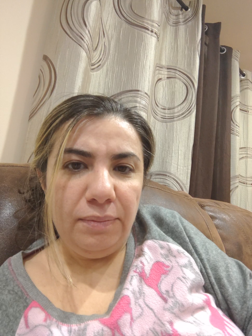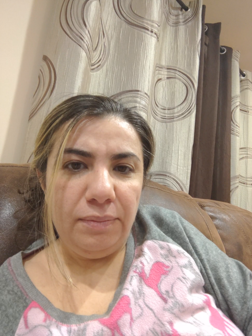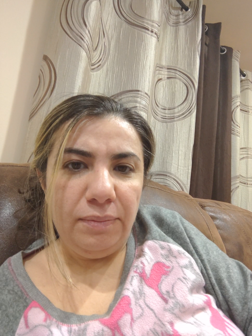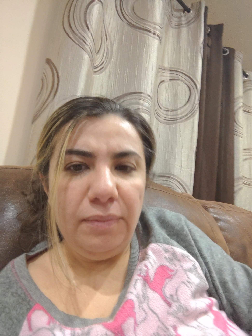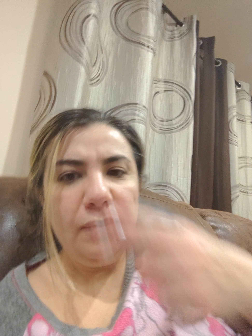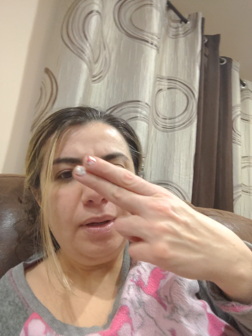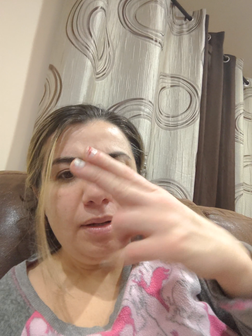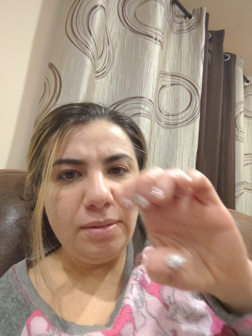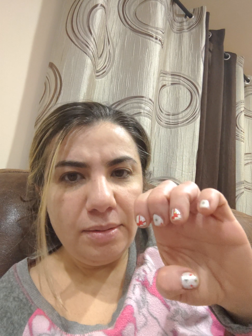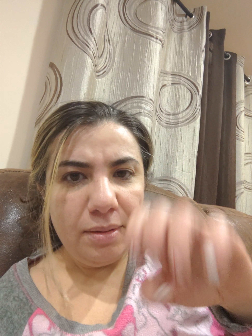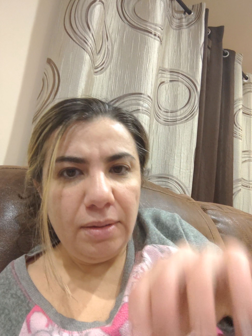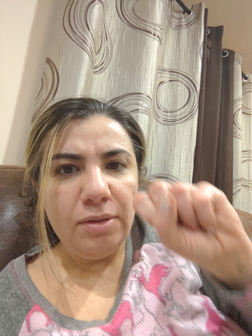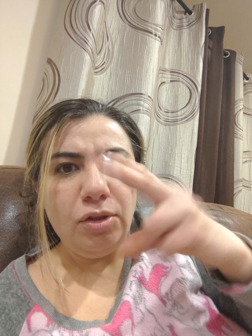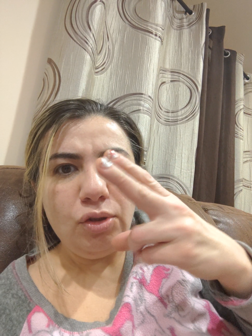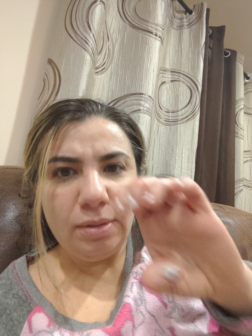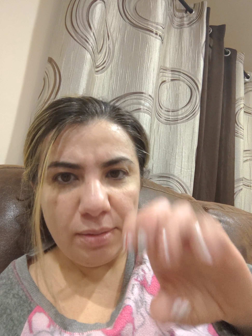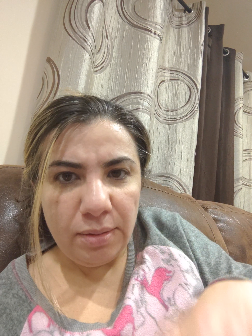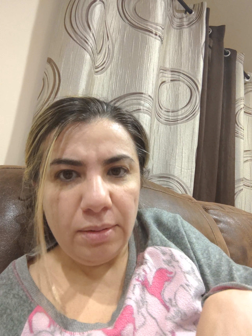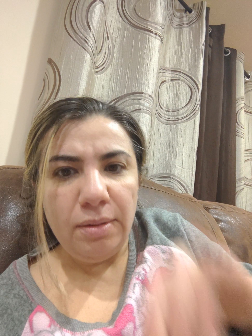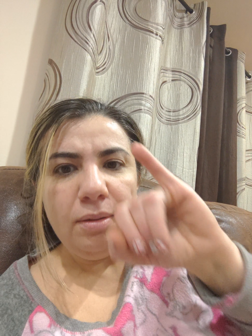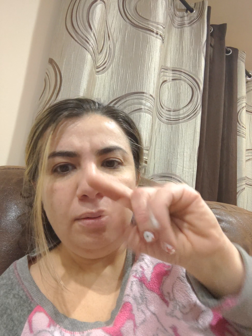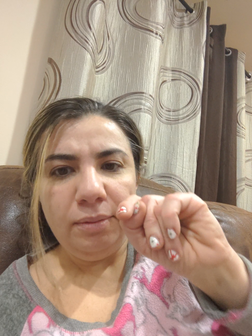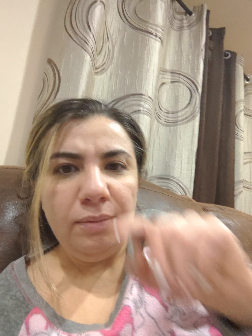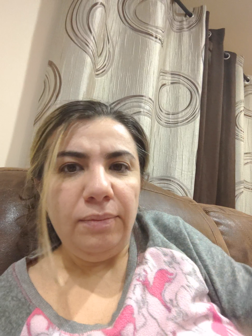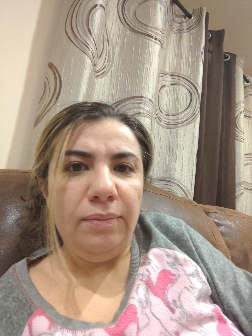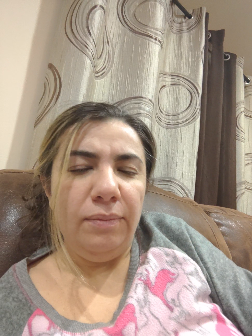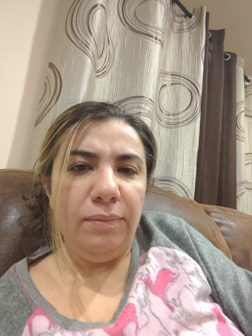he/she/it